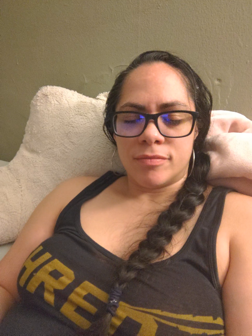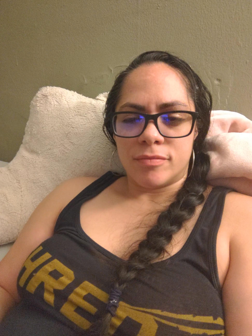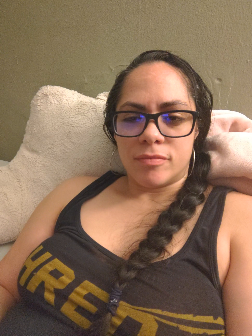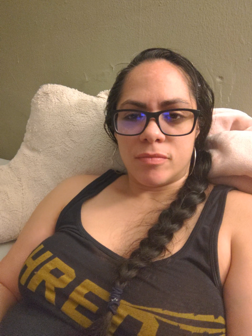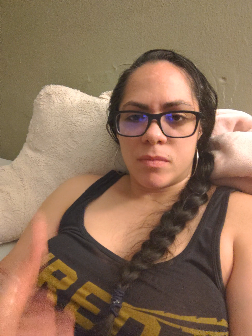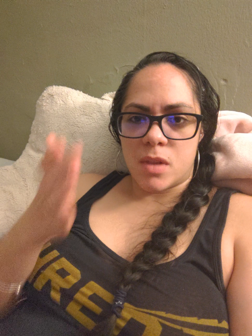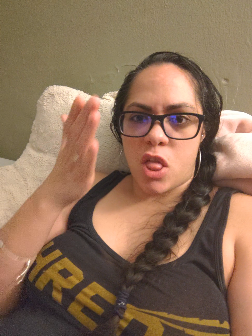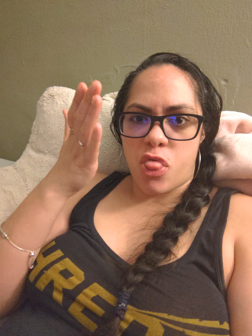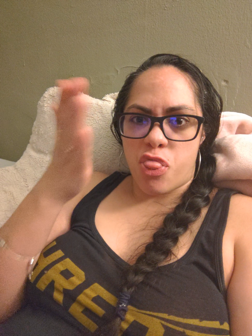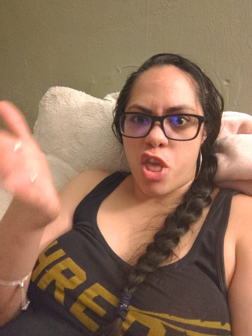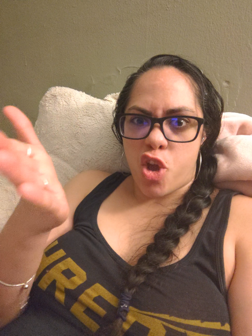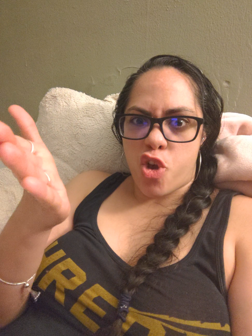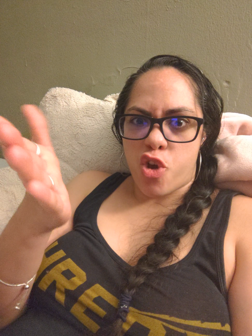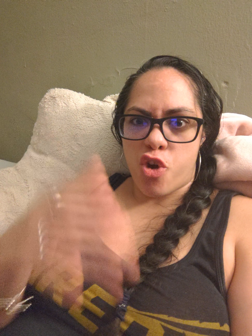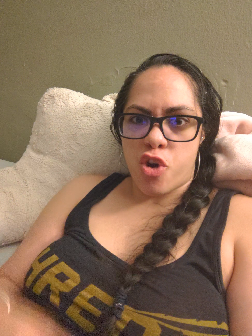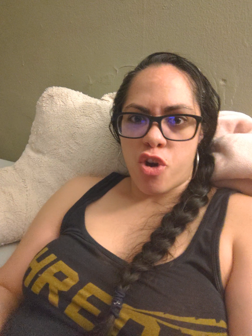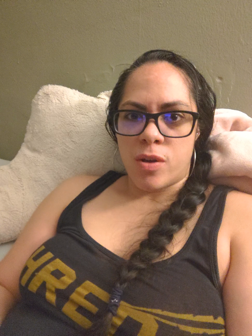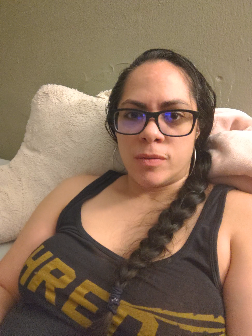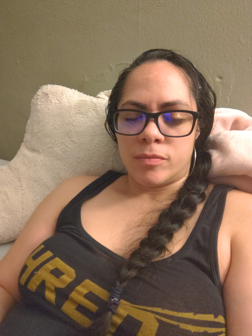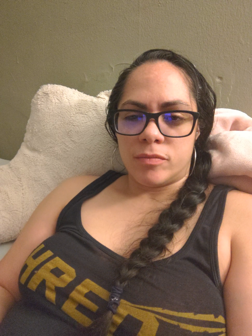there